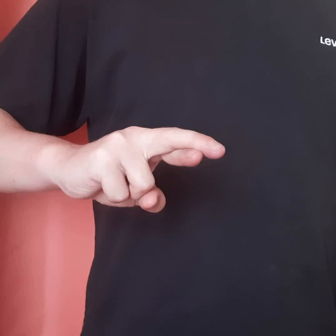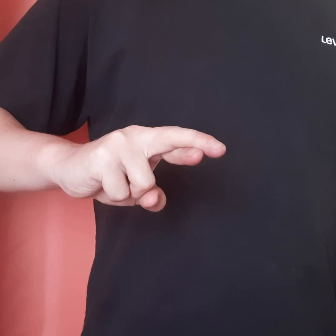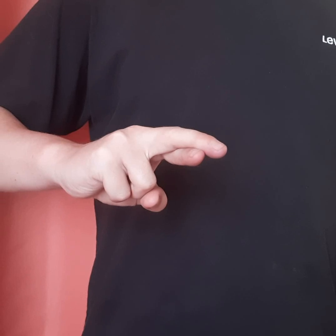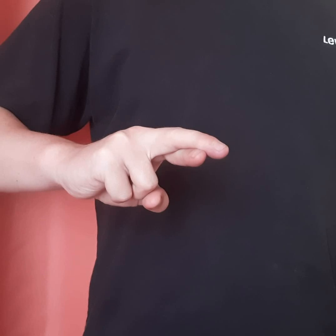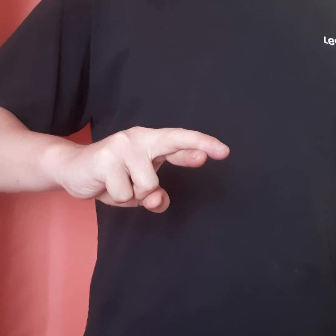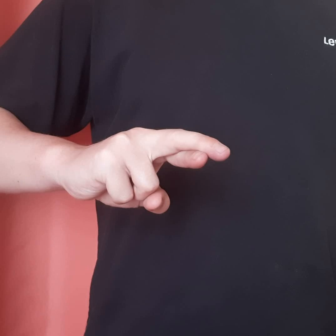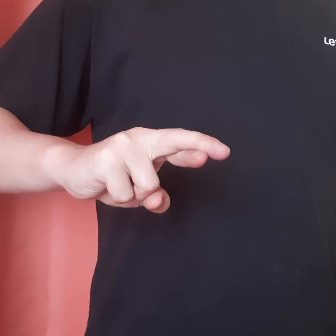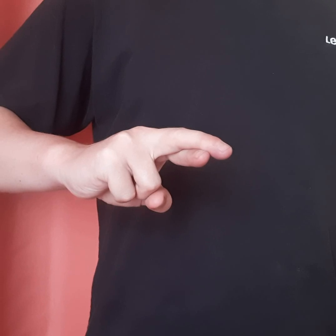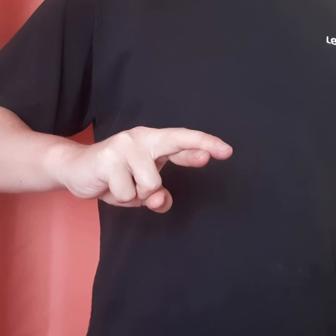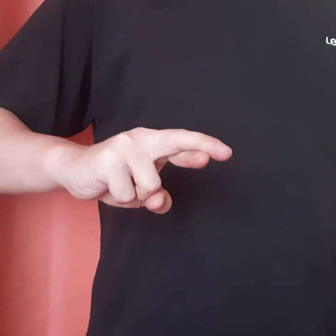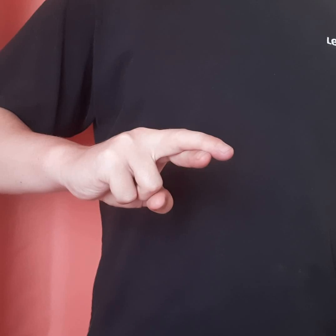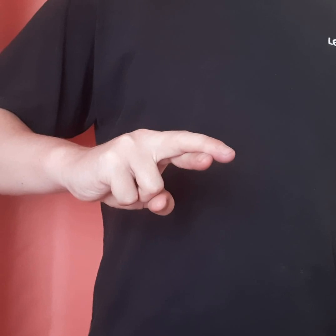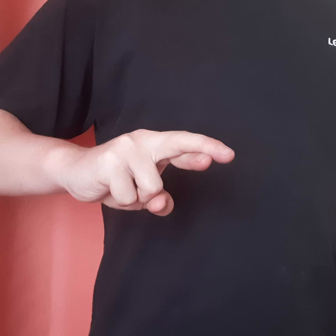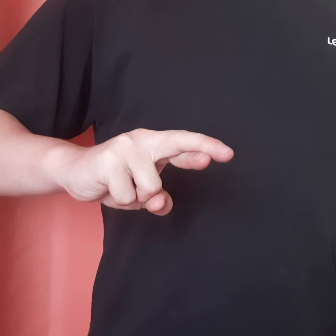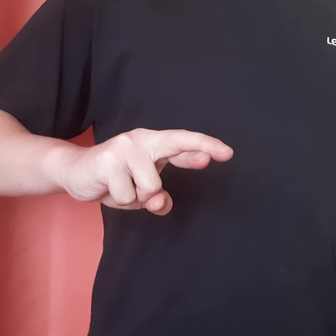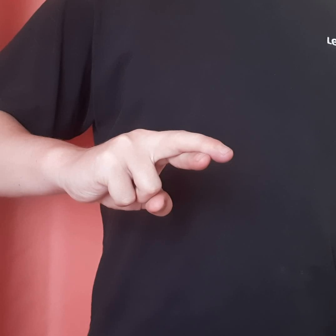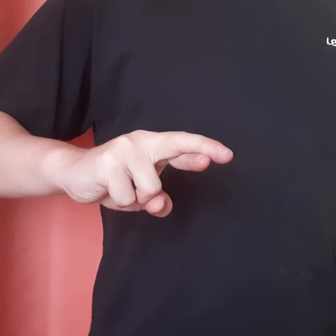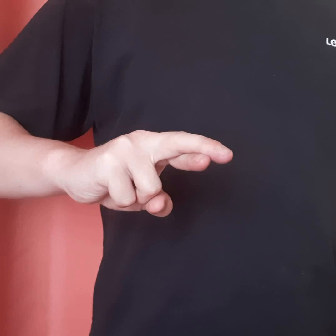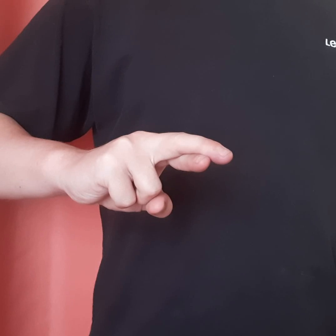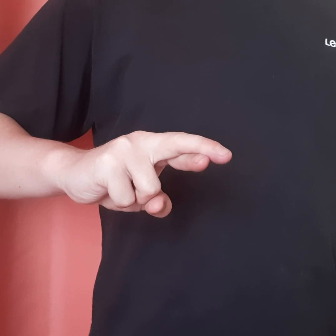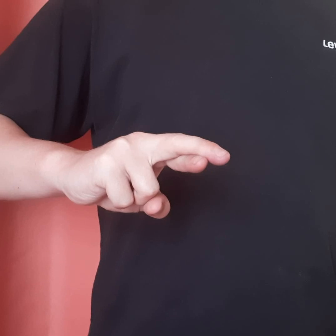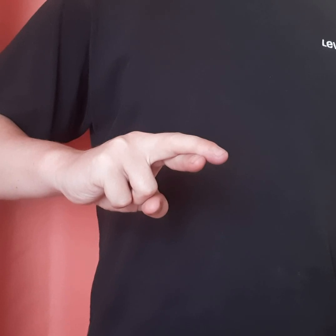Я